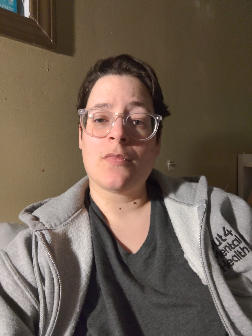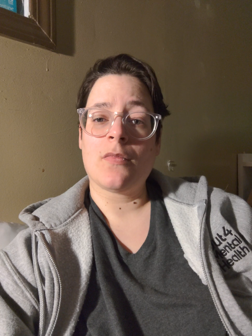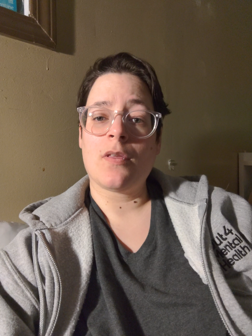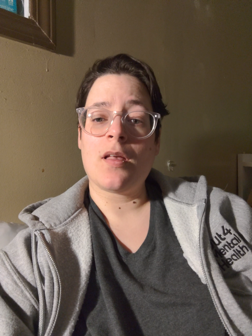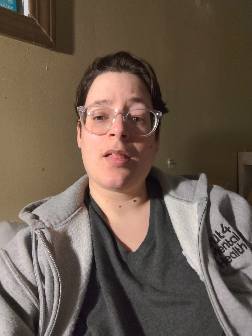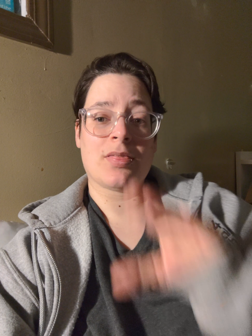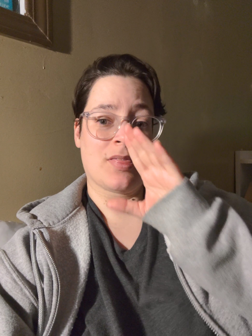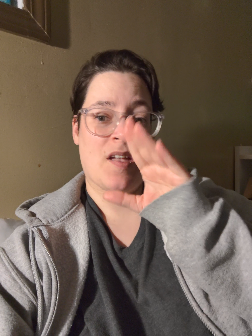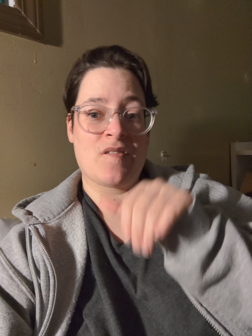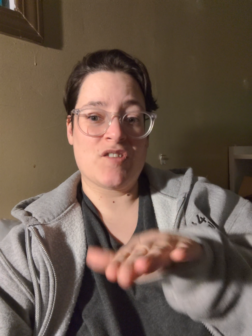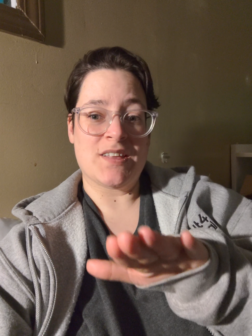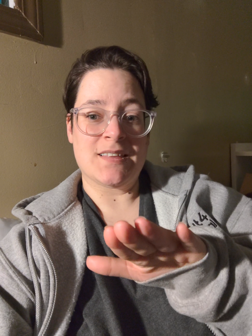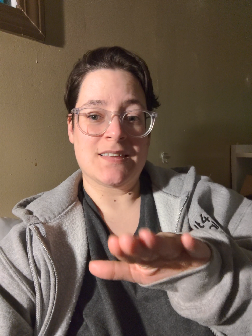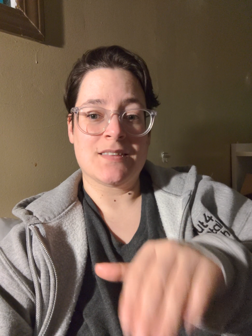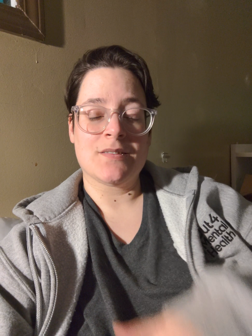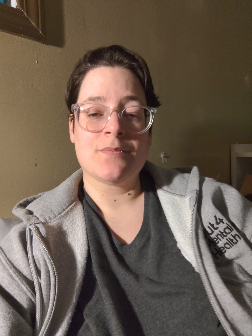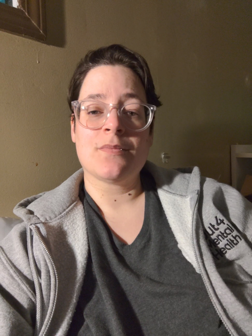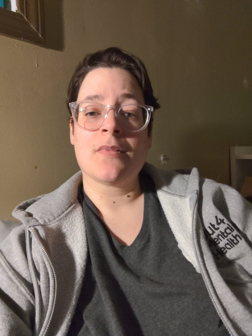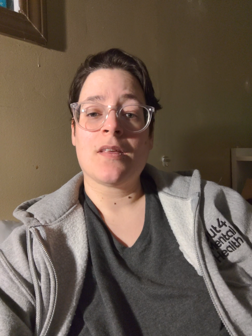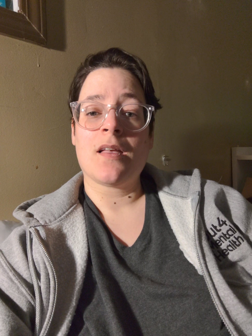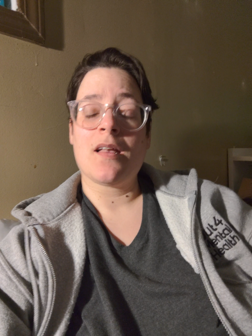elephant